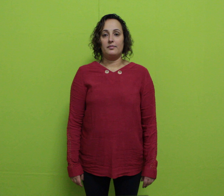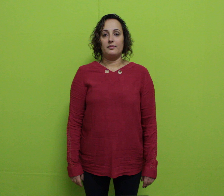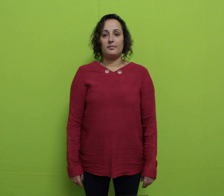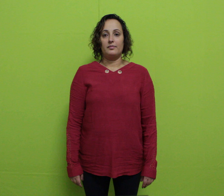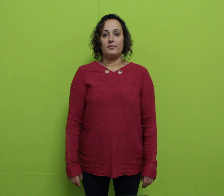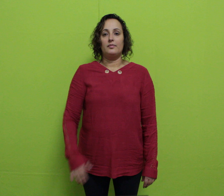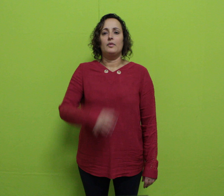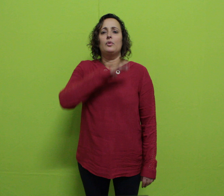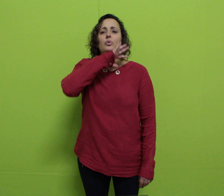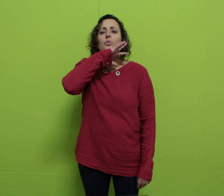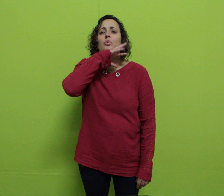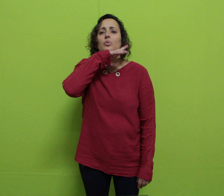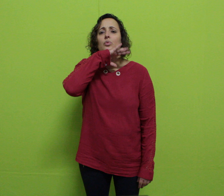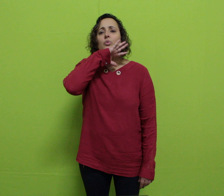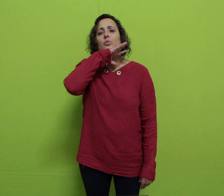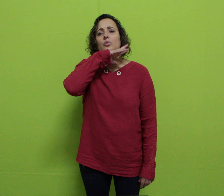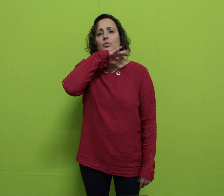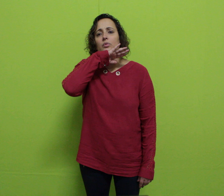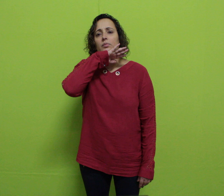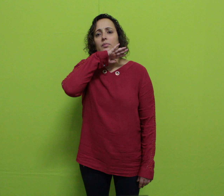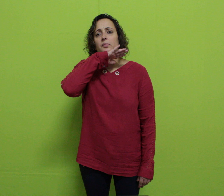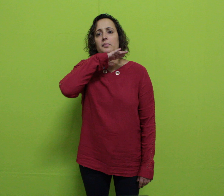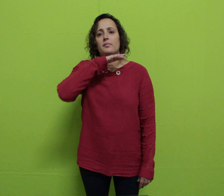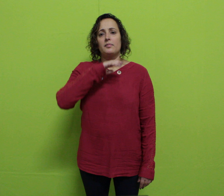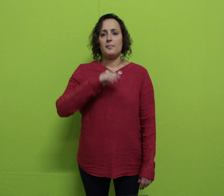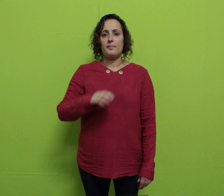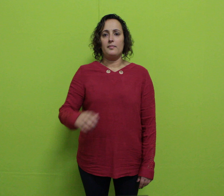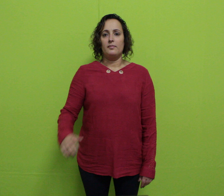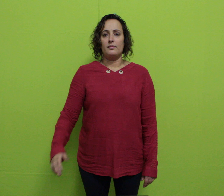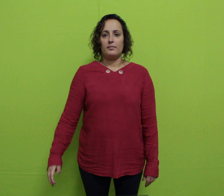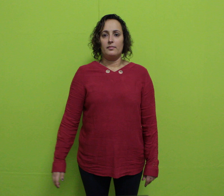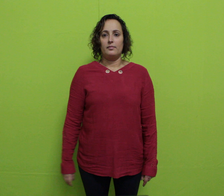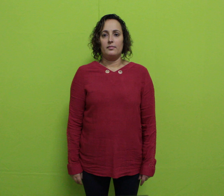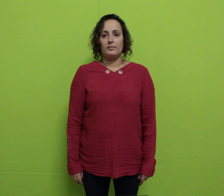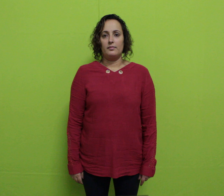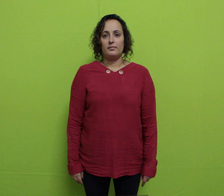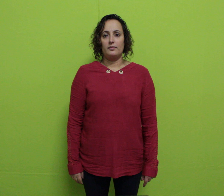ruim